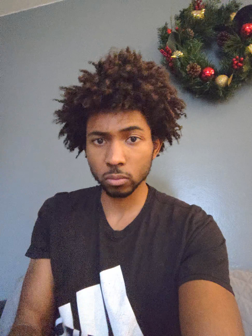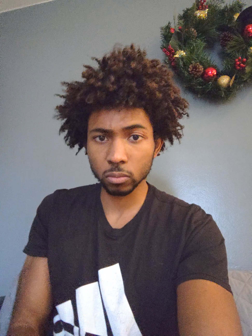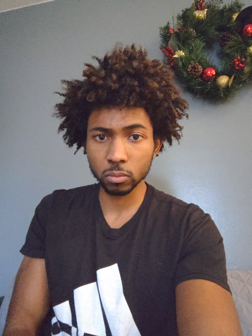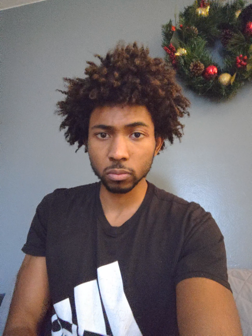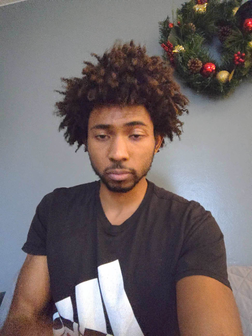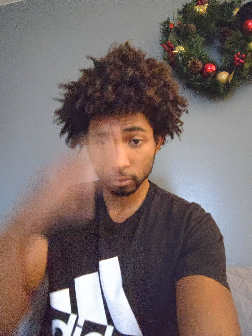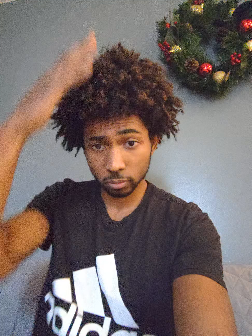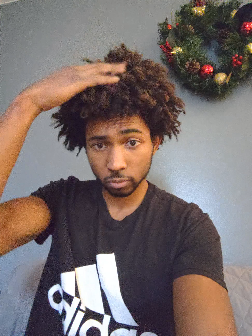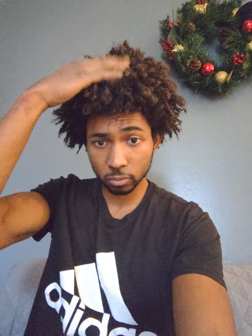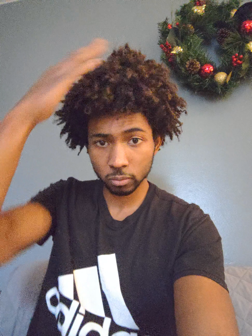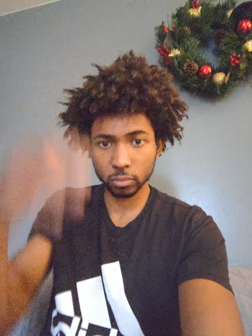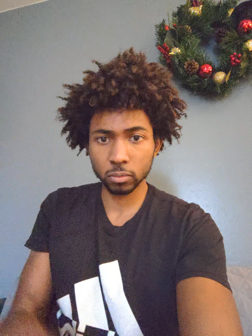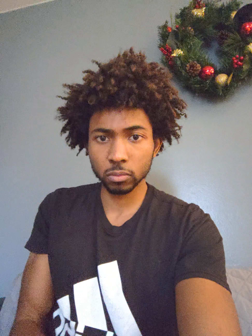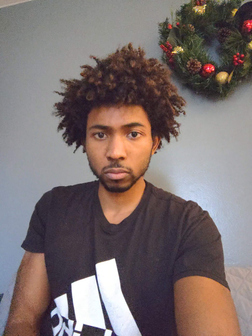hat